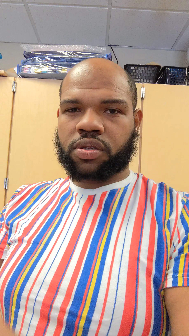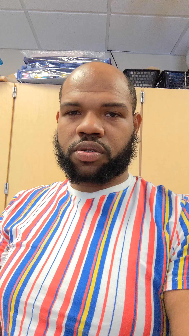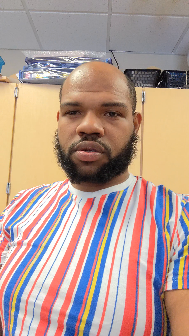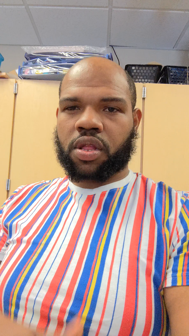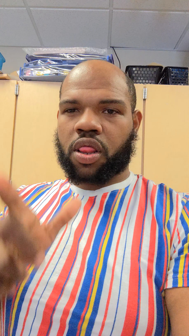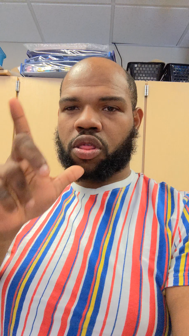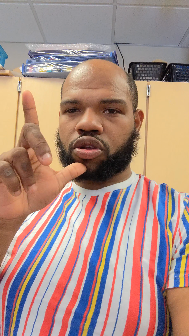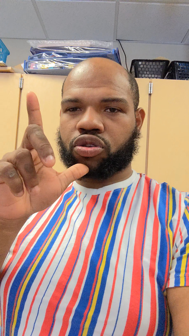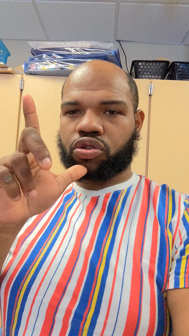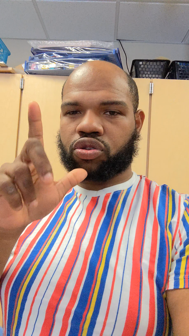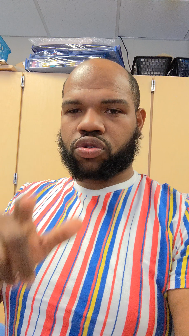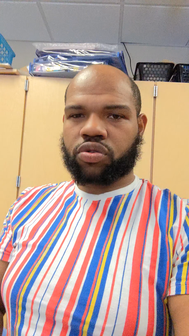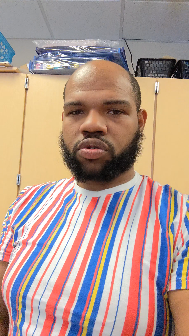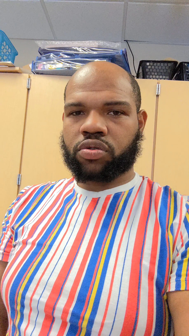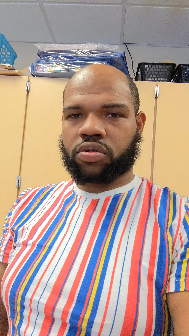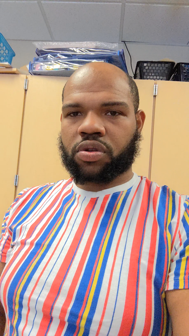lunch